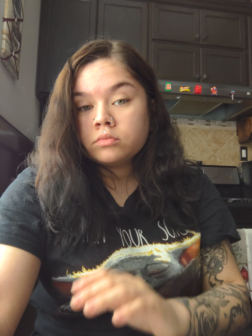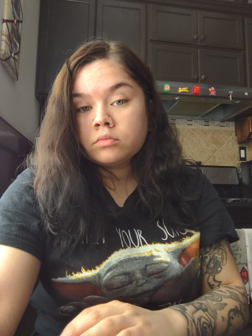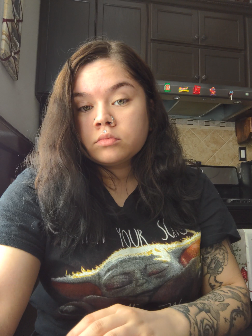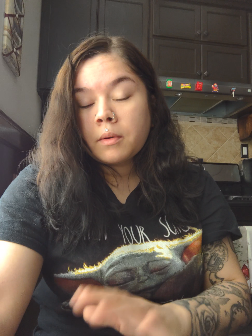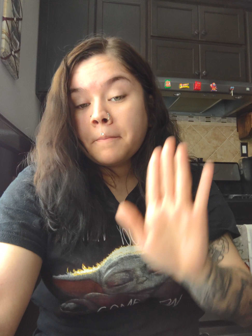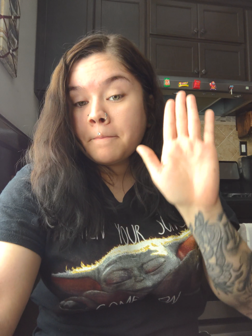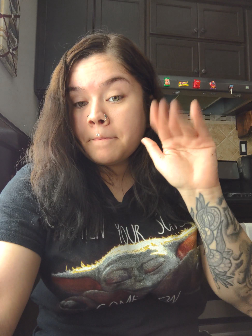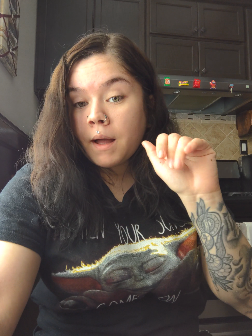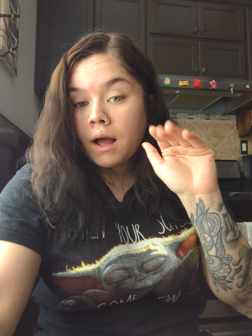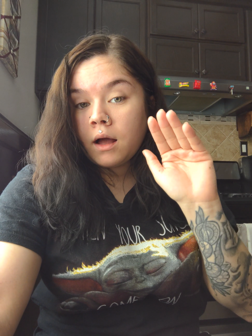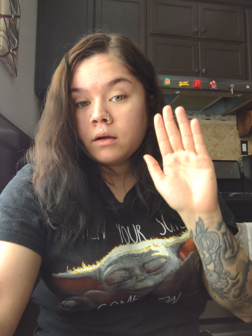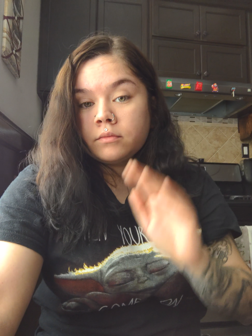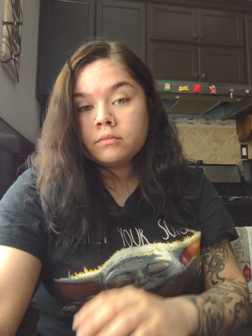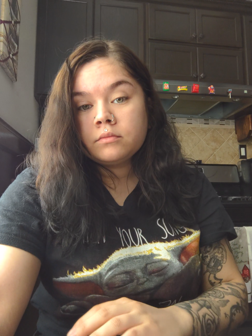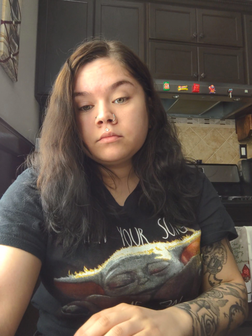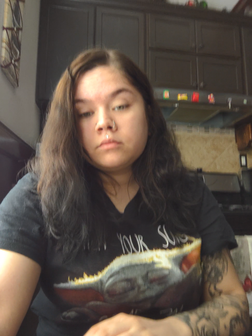bye